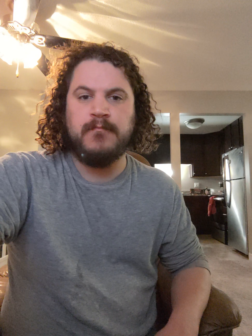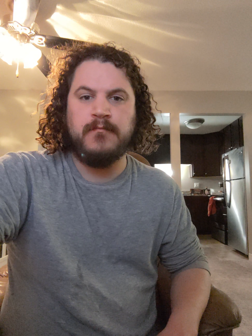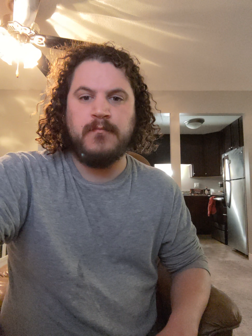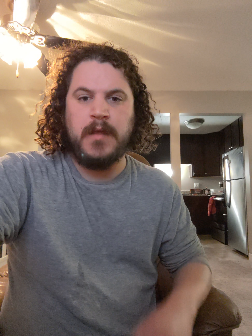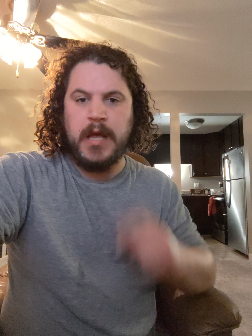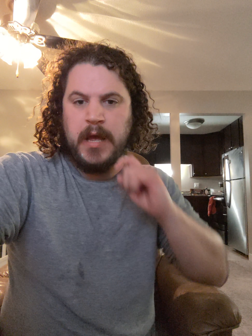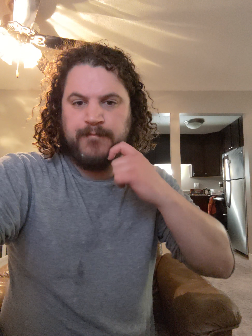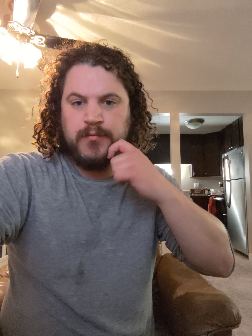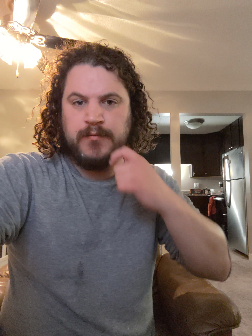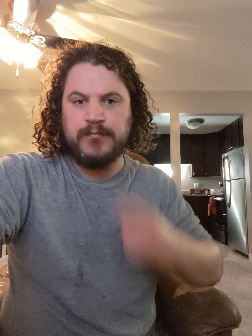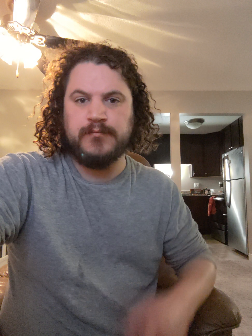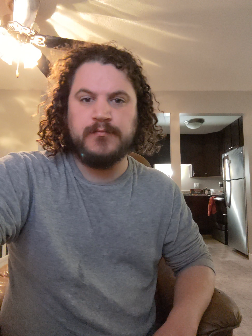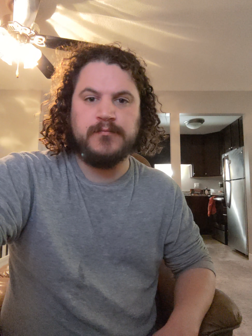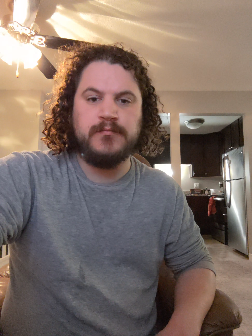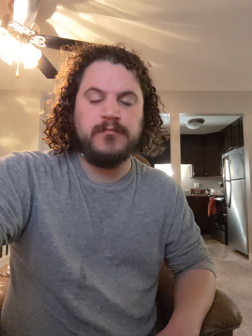apple